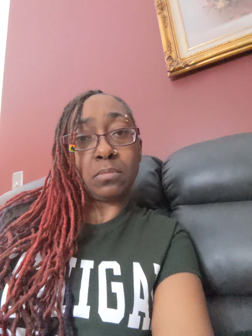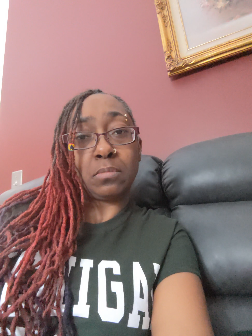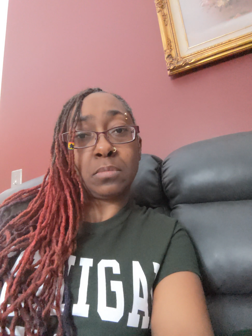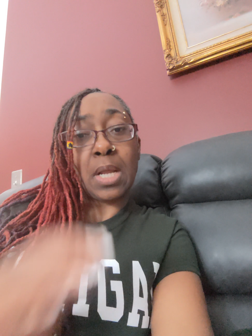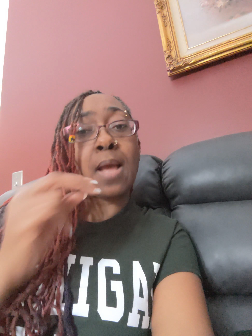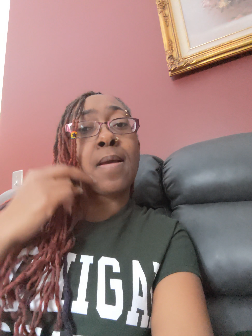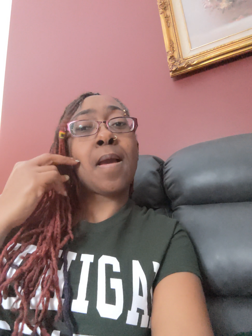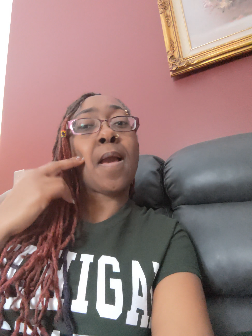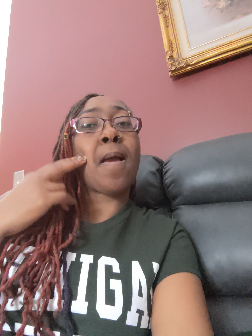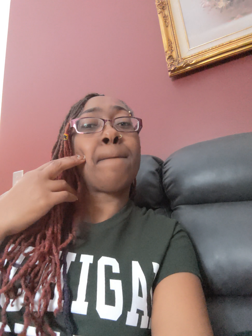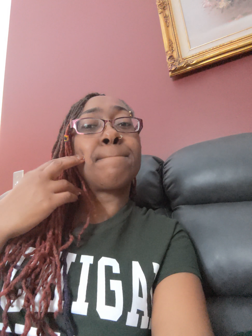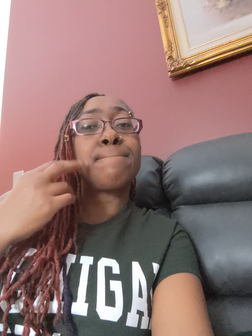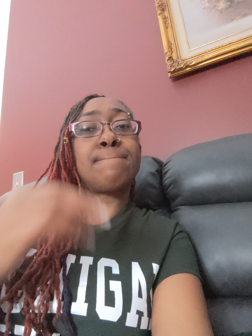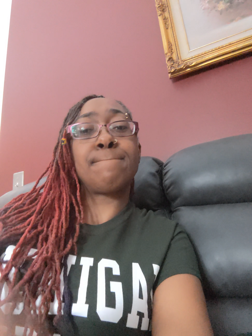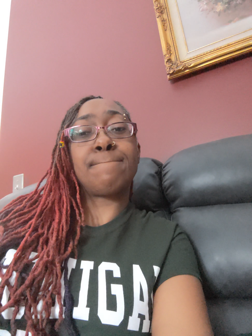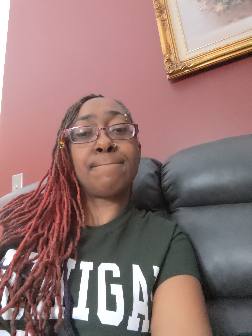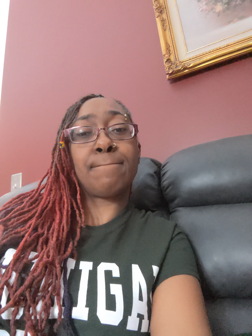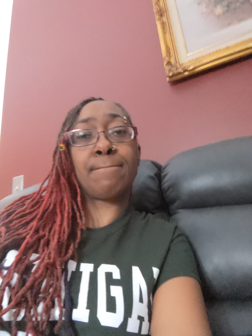gum